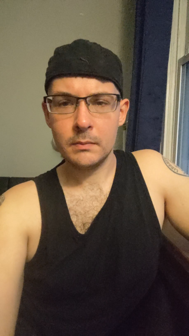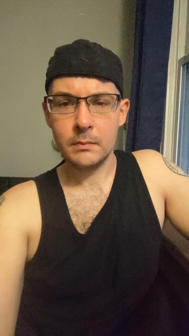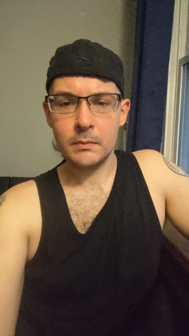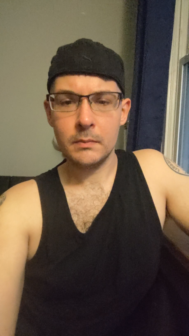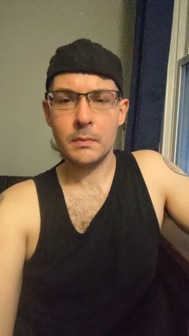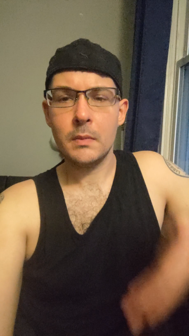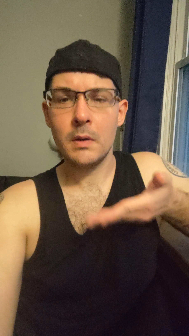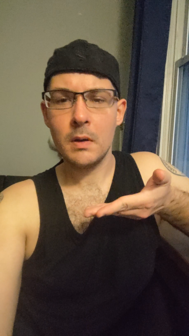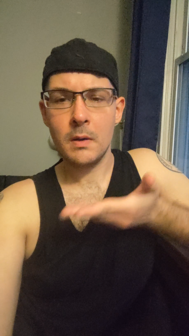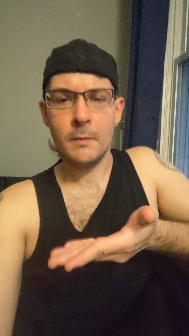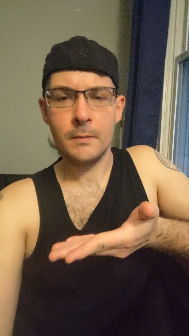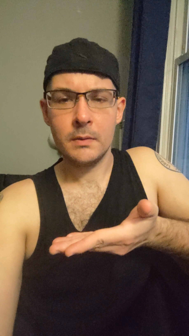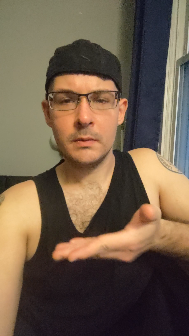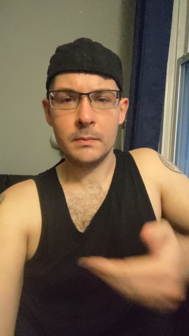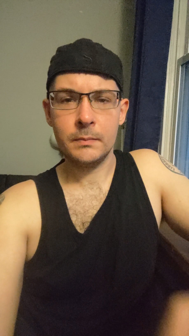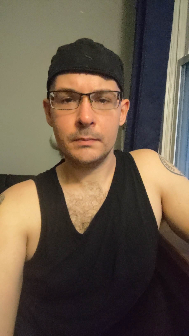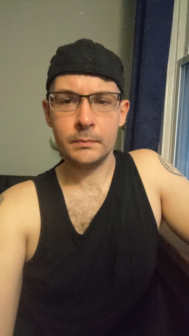oven